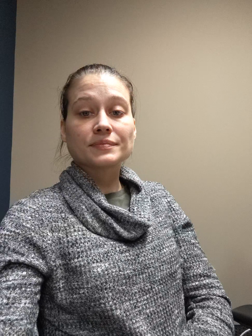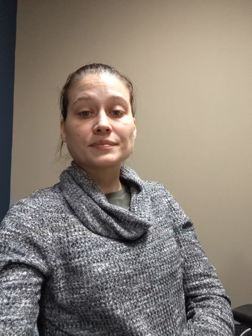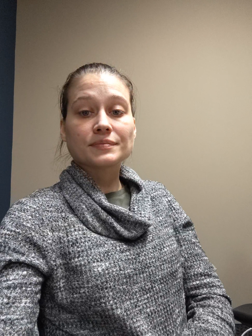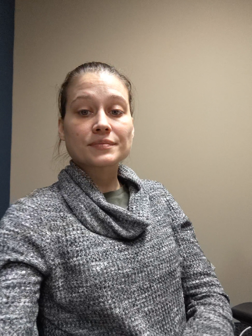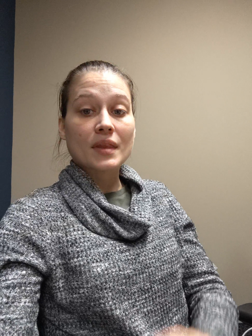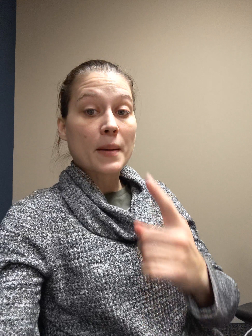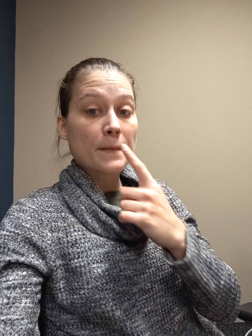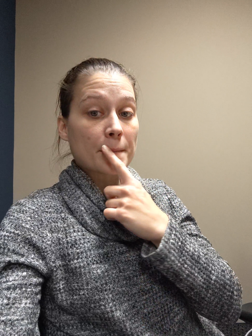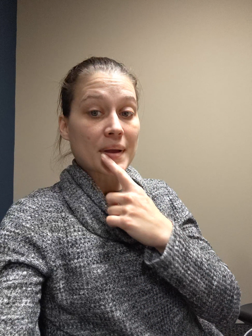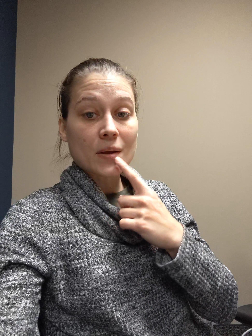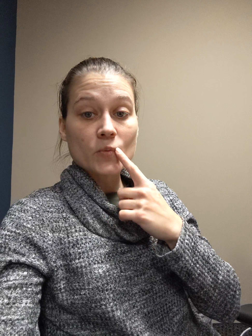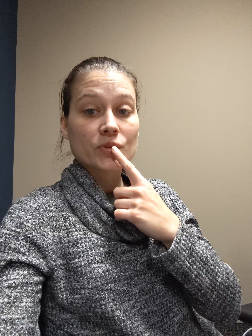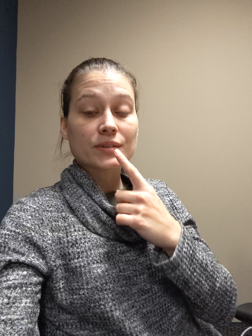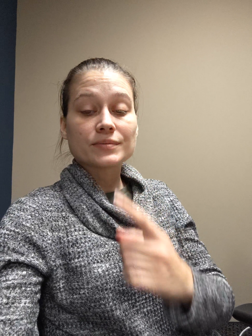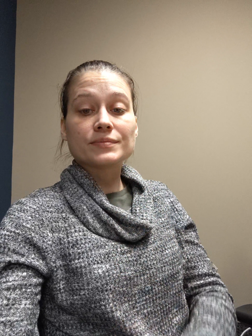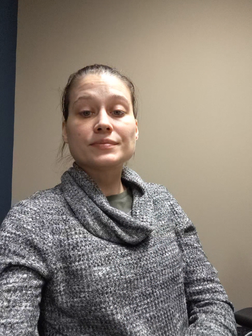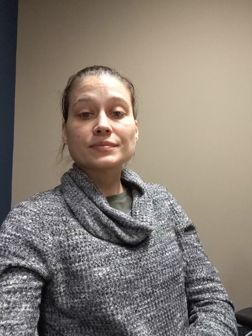mouth